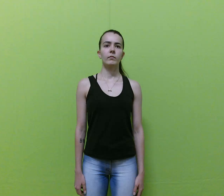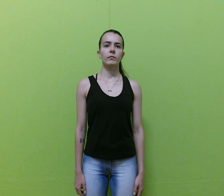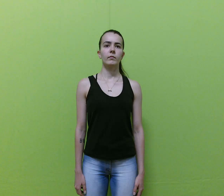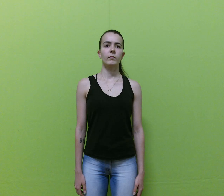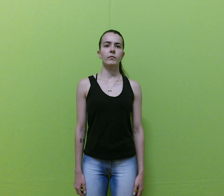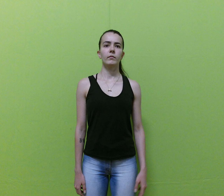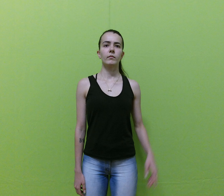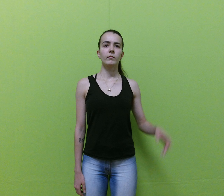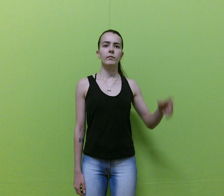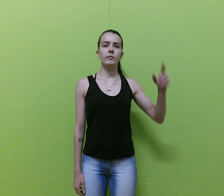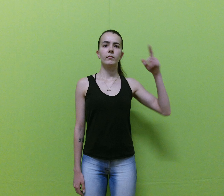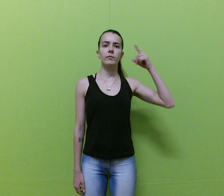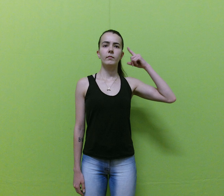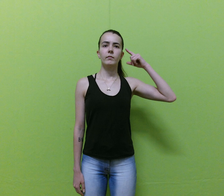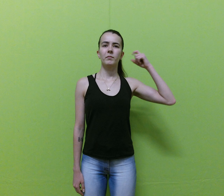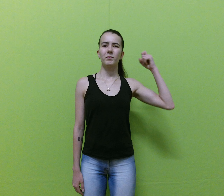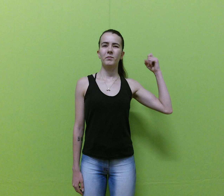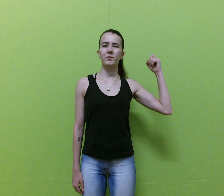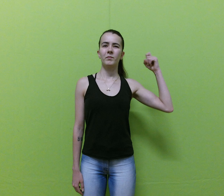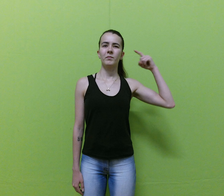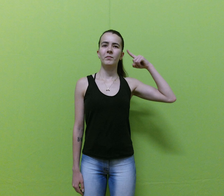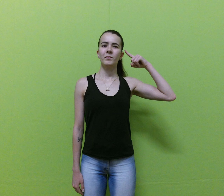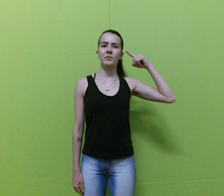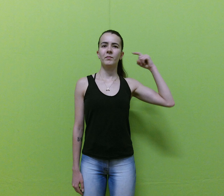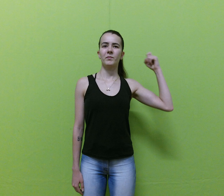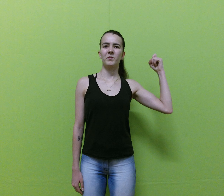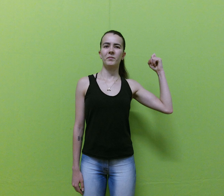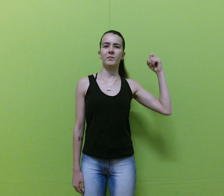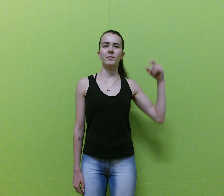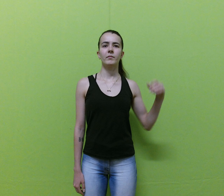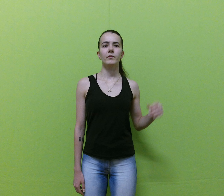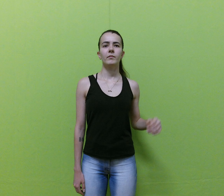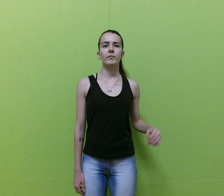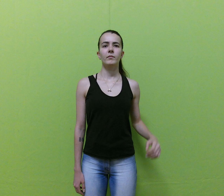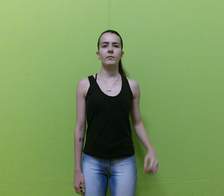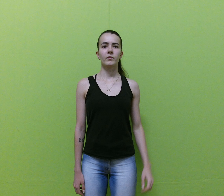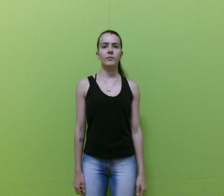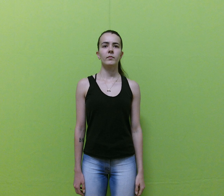barulho